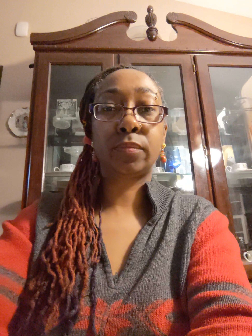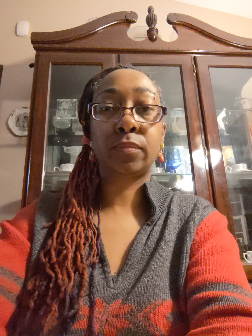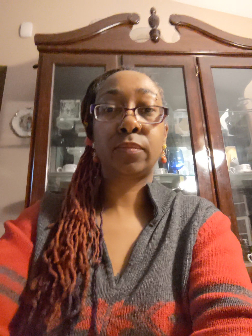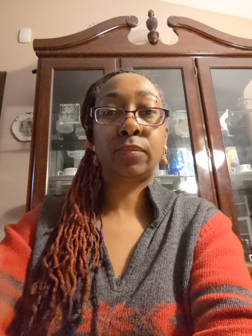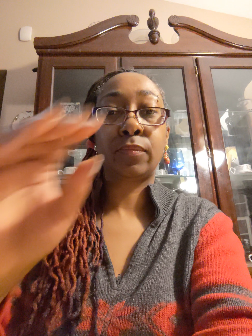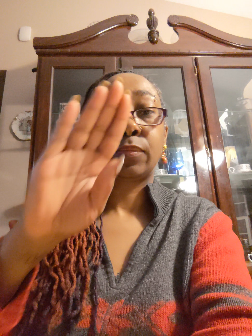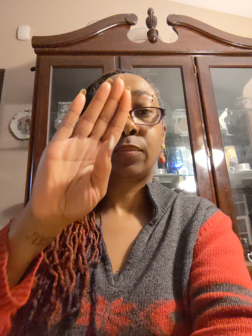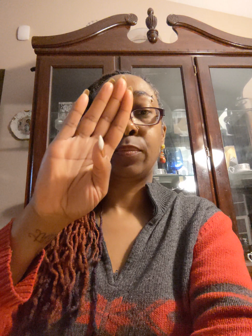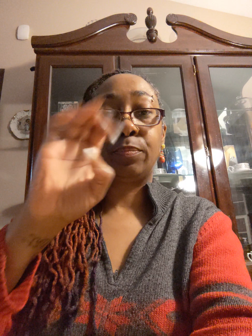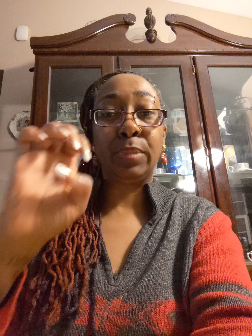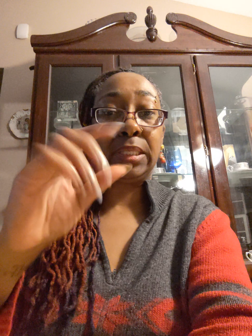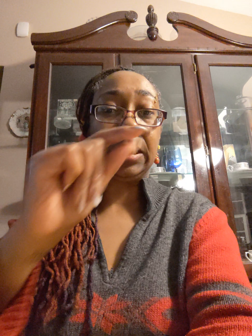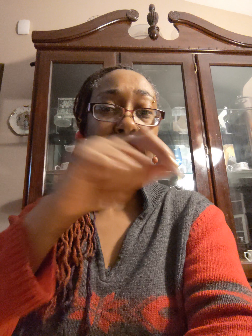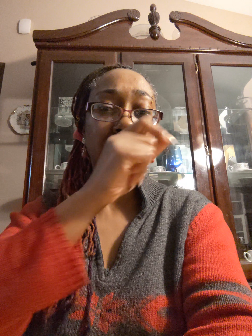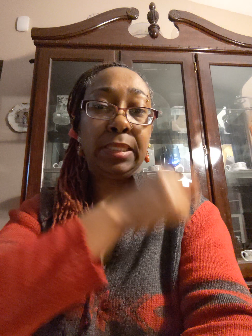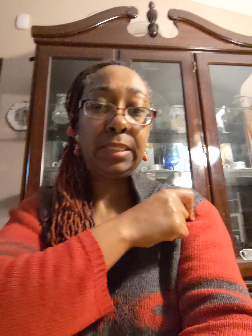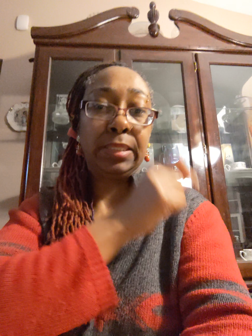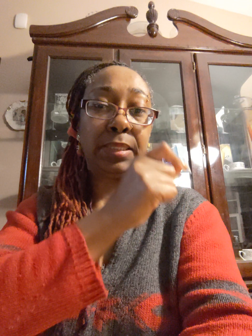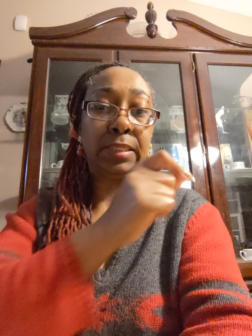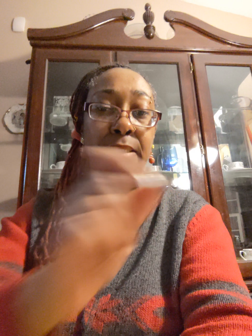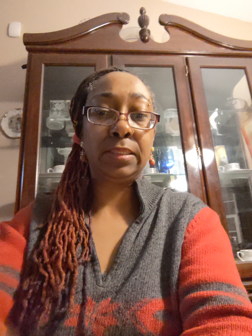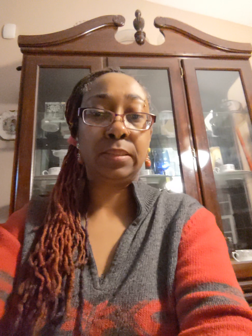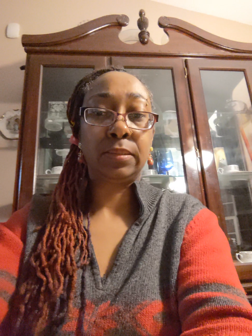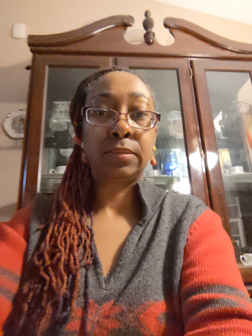bee